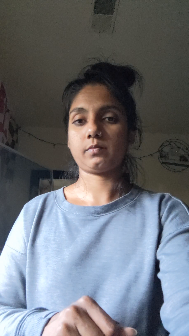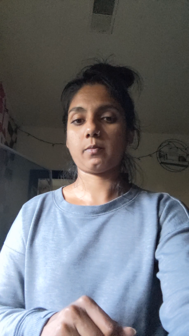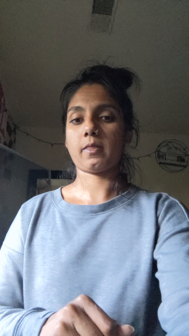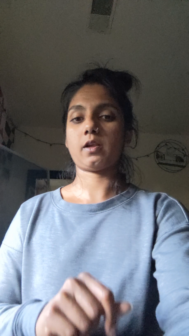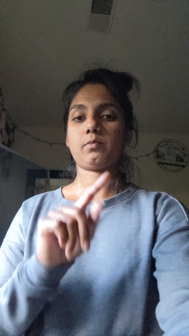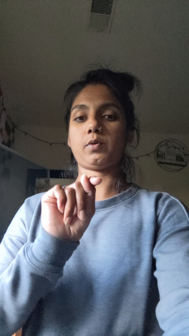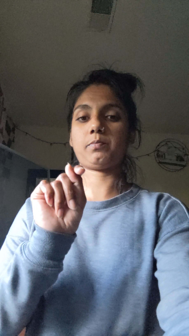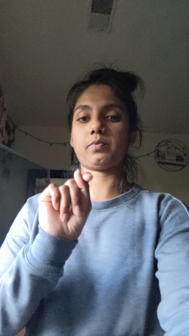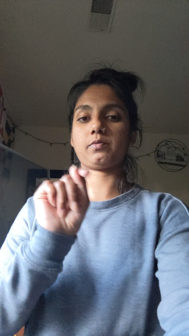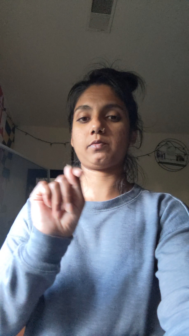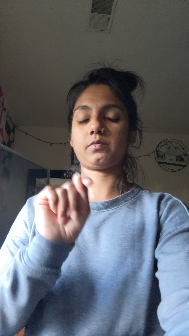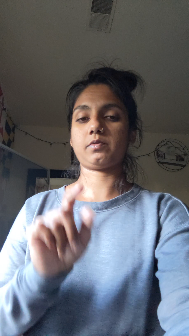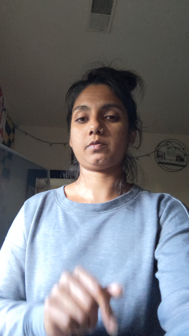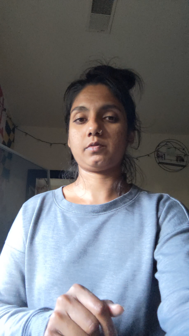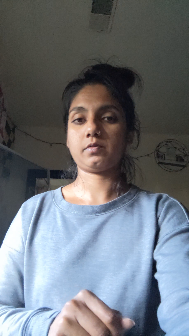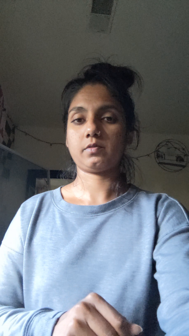bathroom